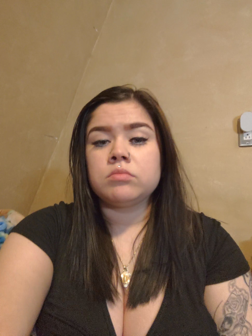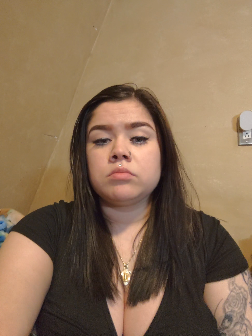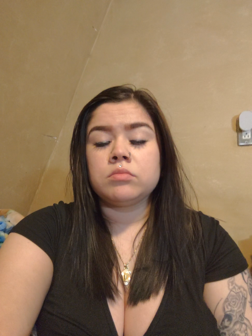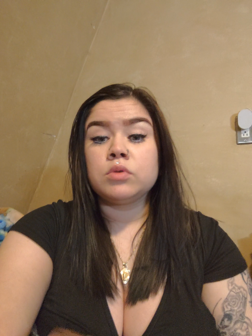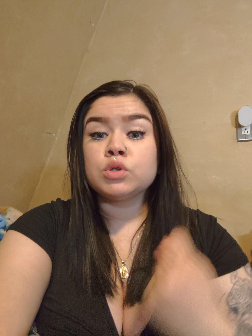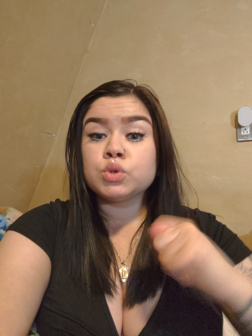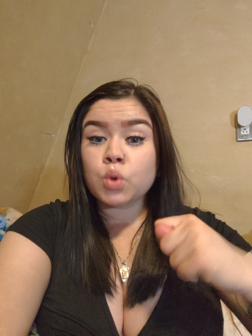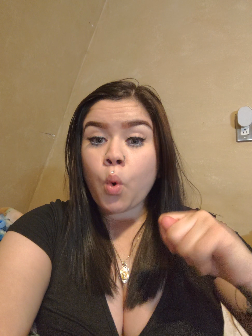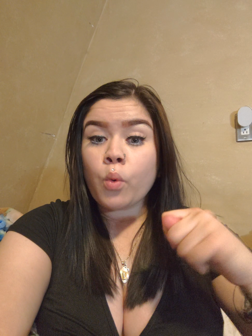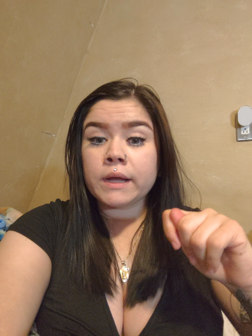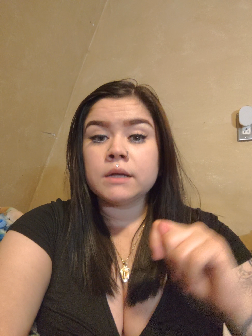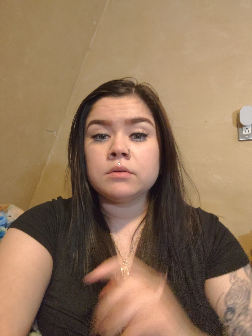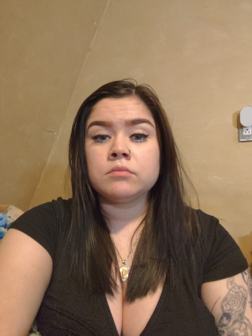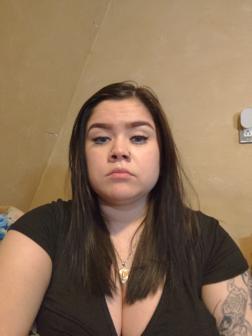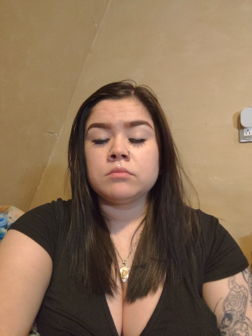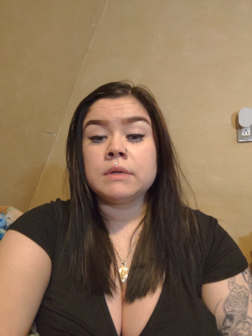toy